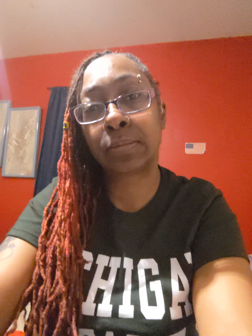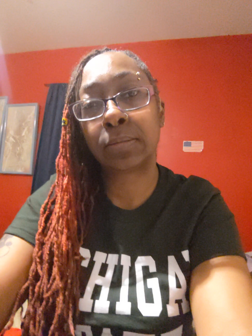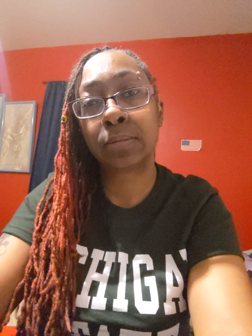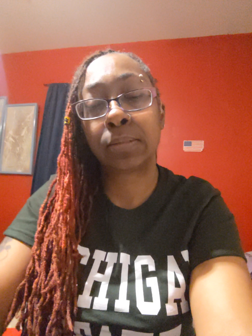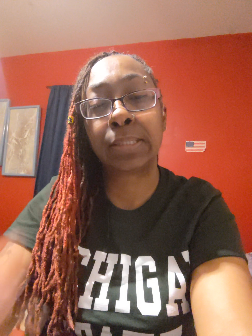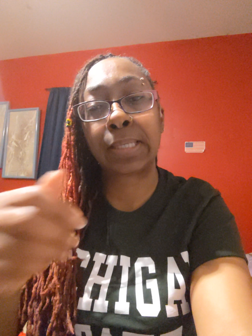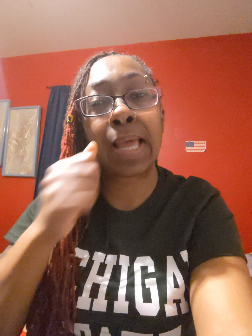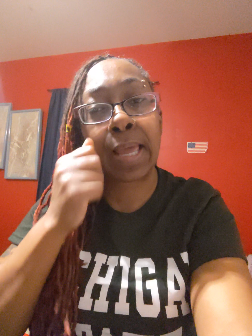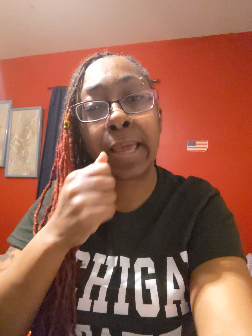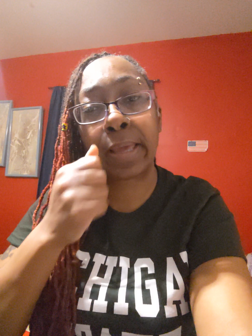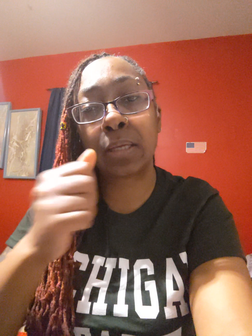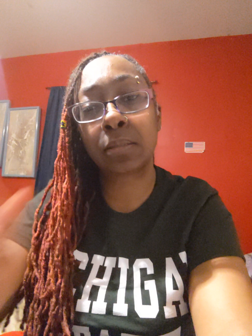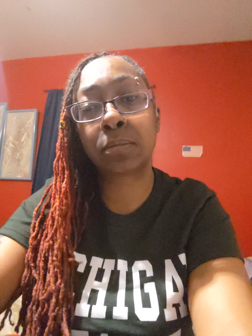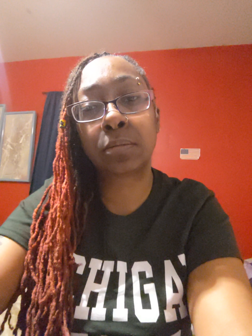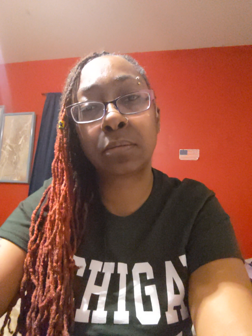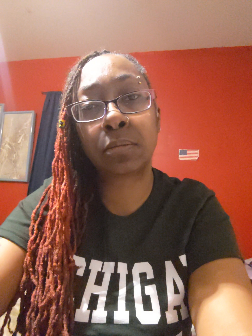aunt